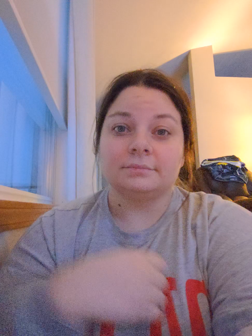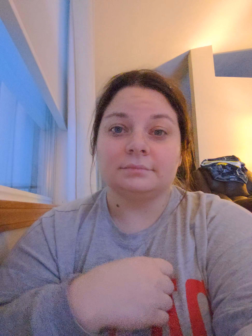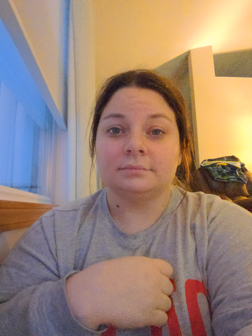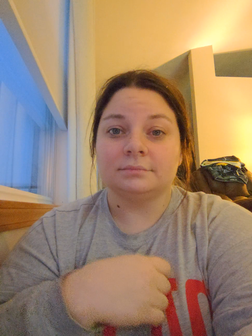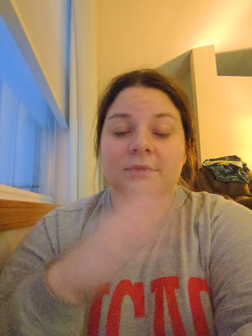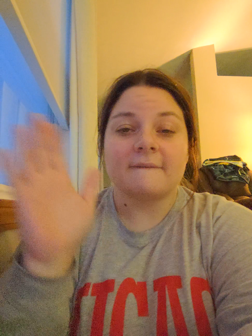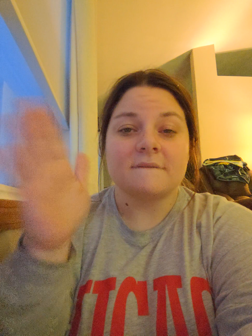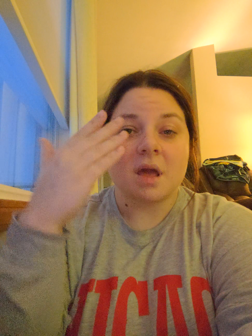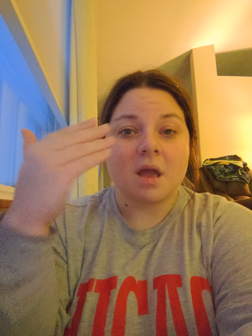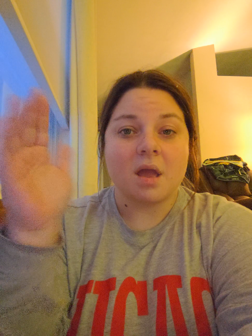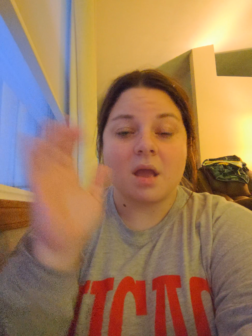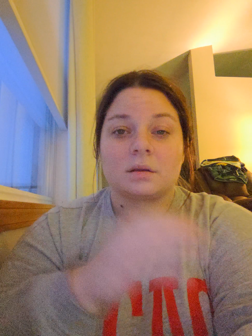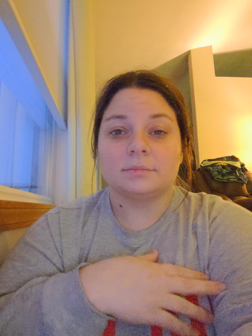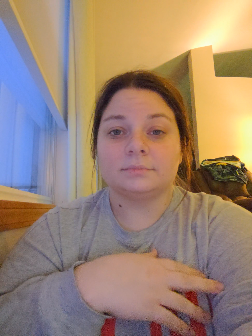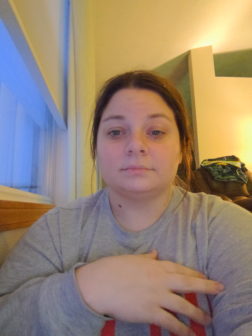flag